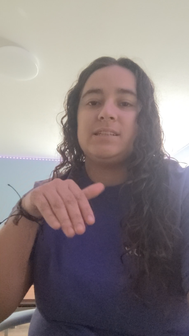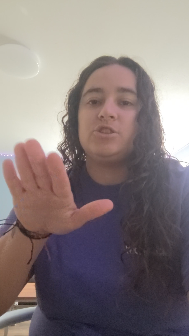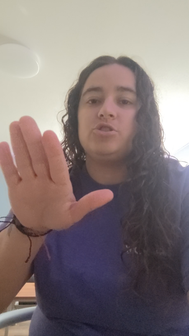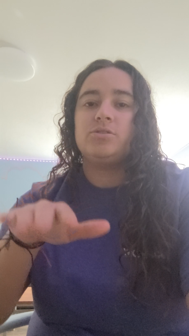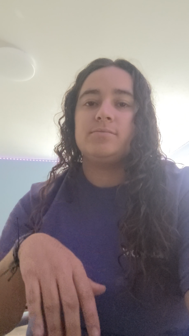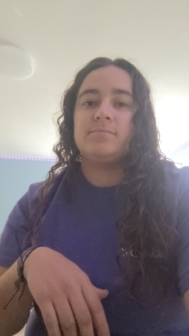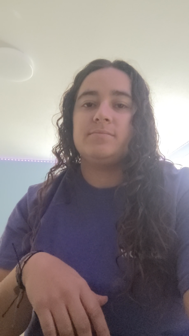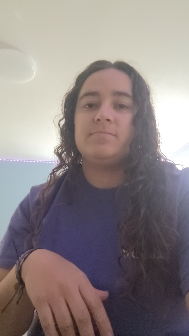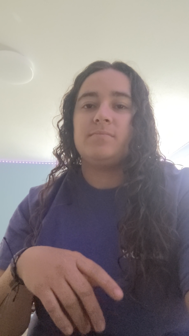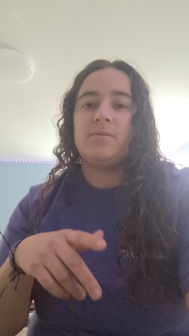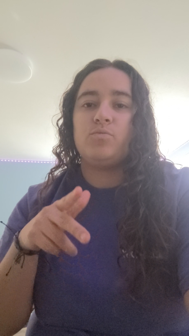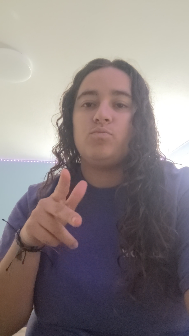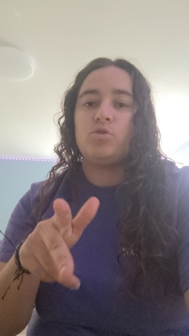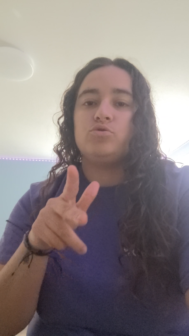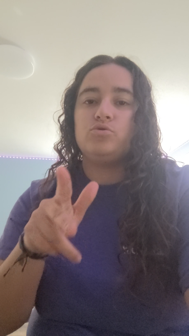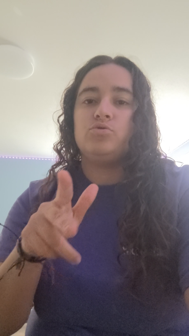garage